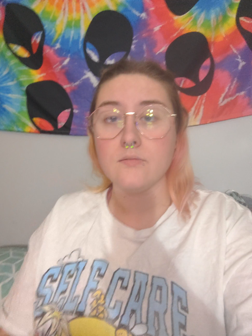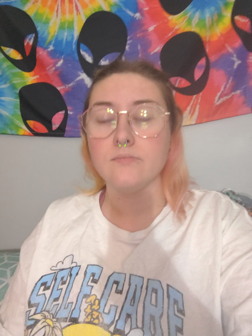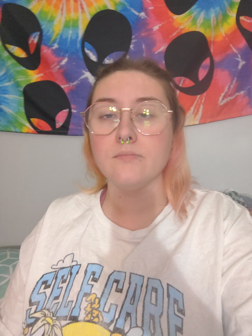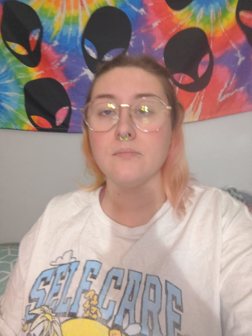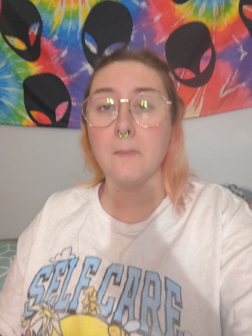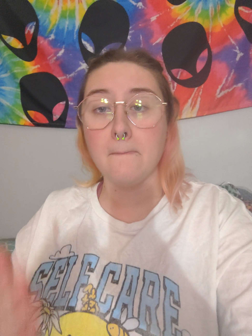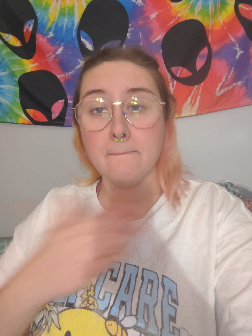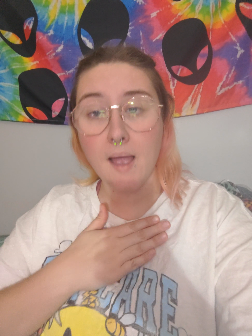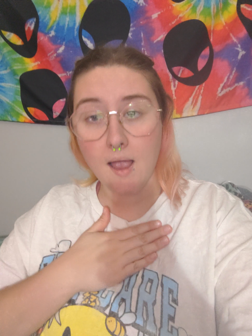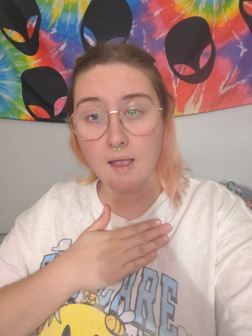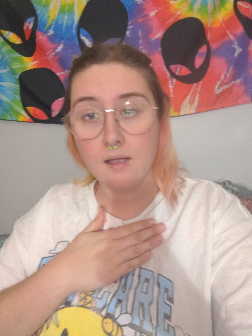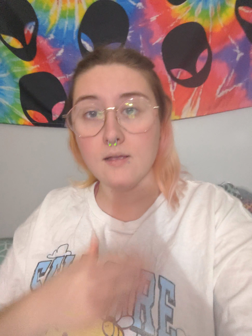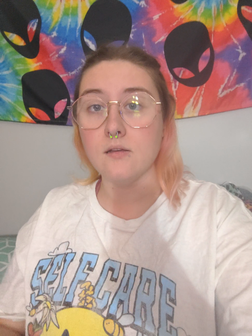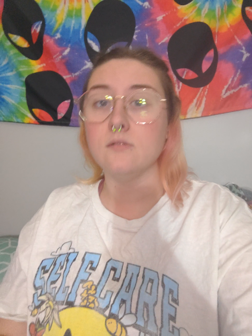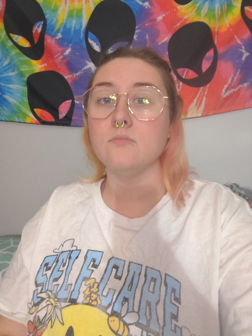my